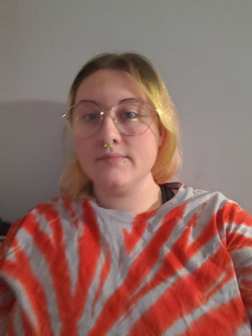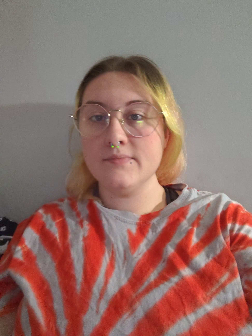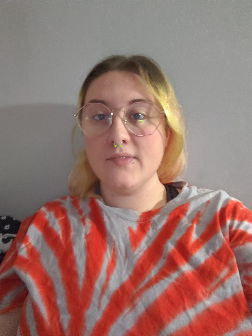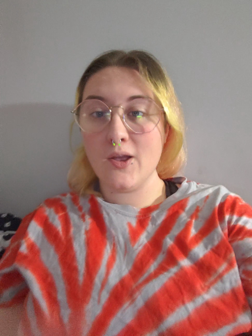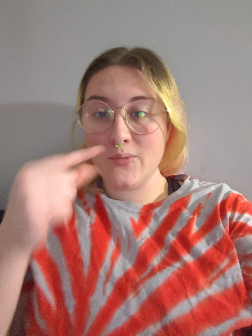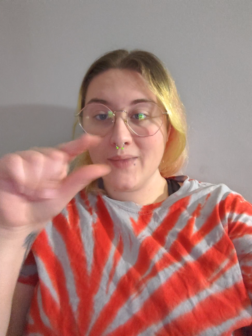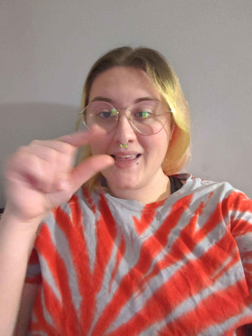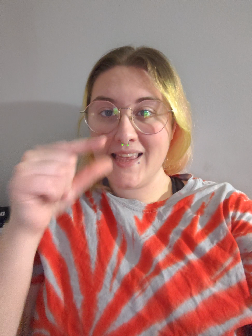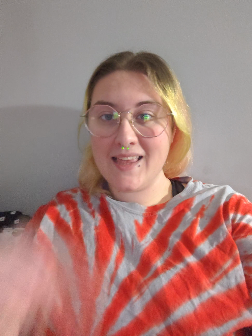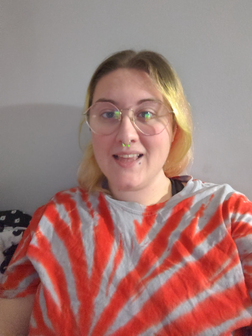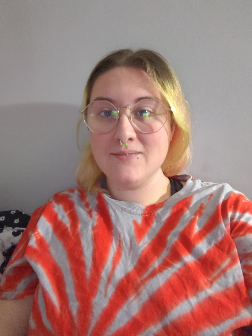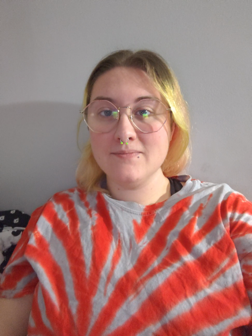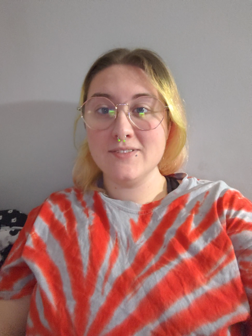green